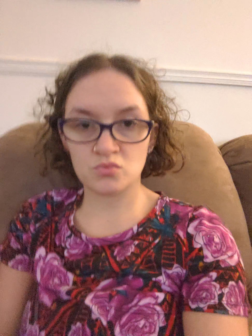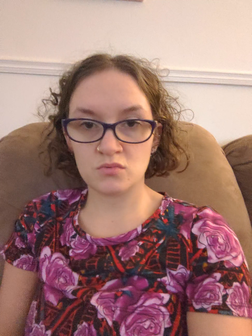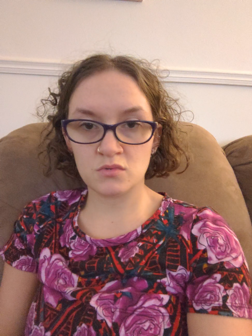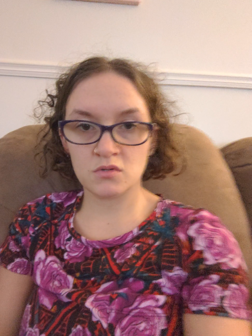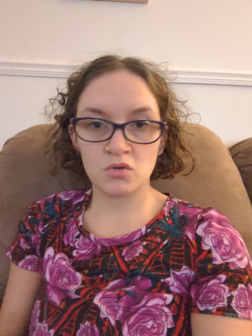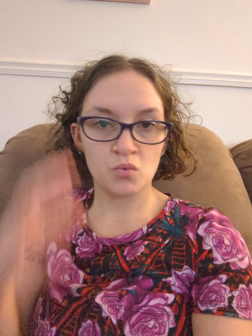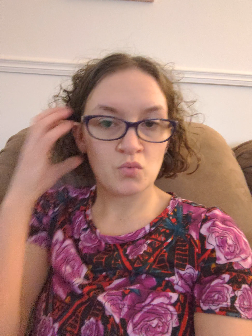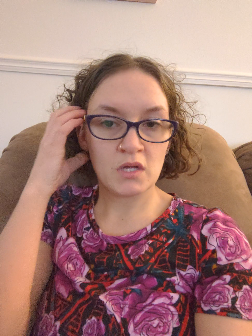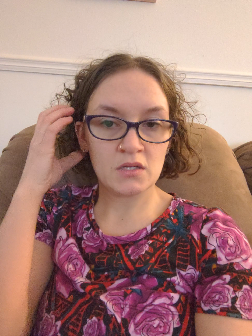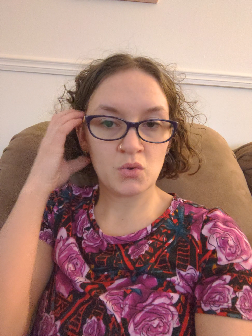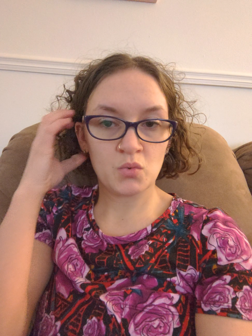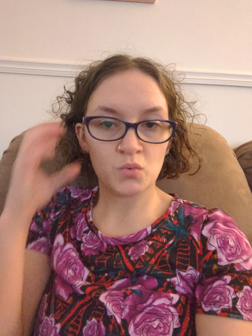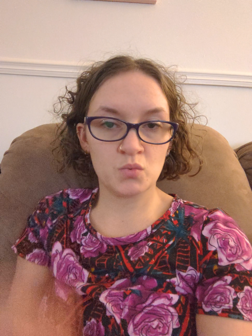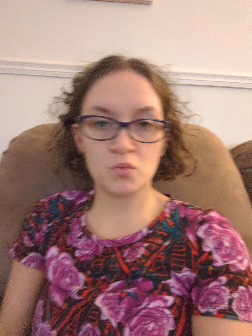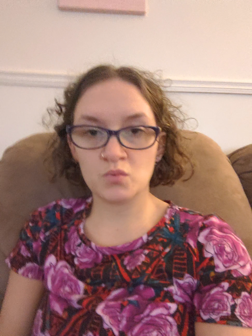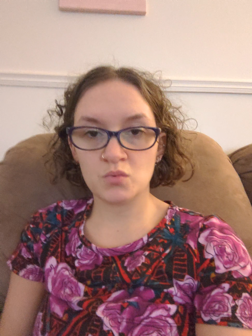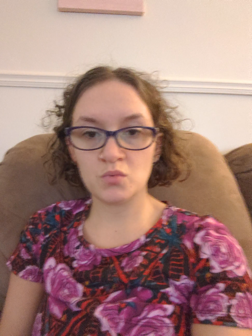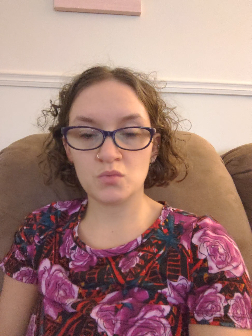radio